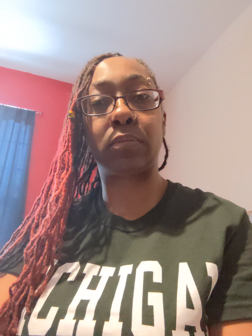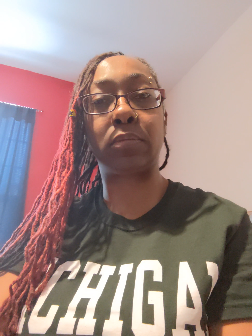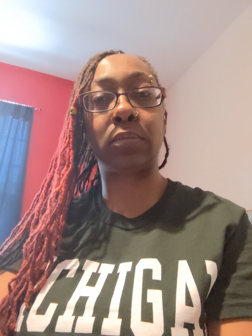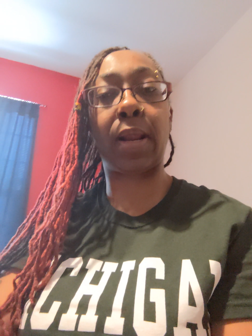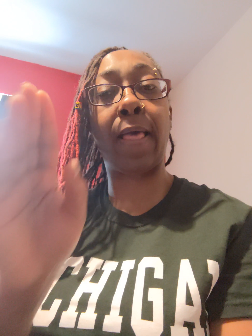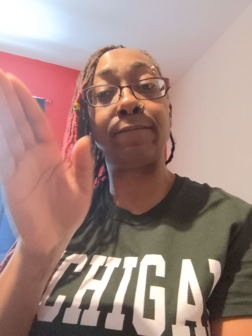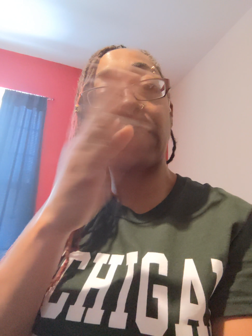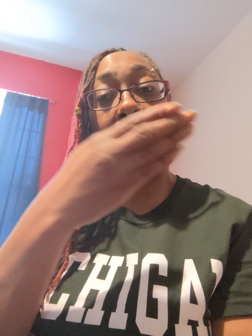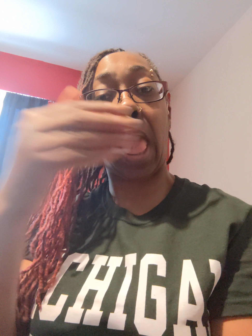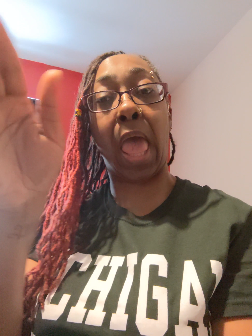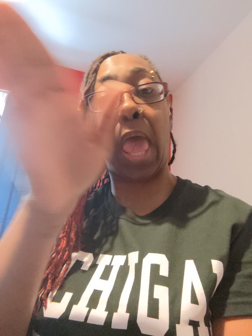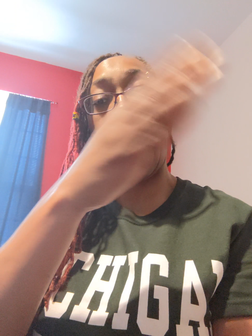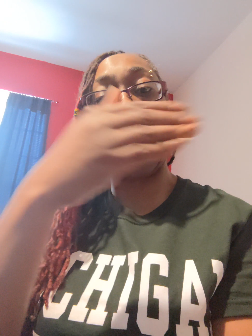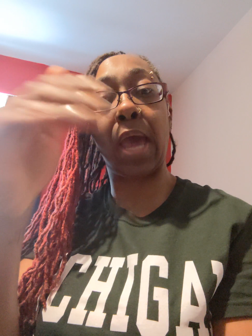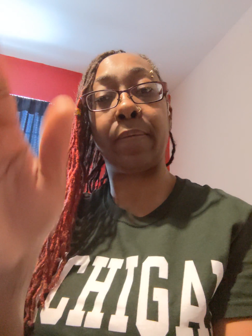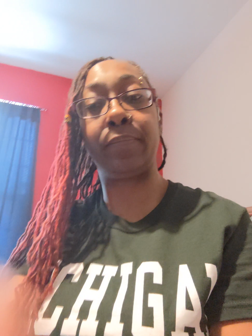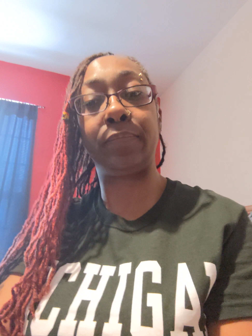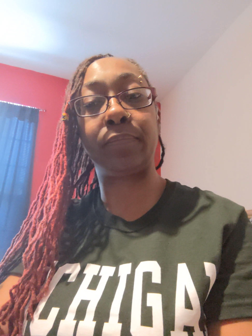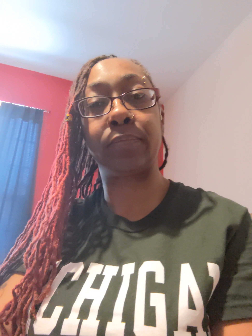flag